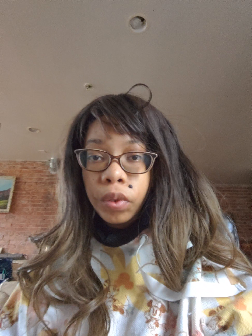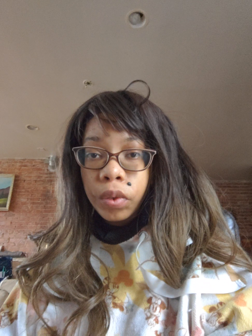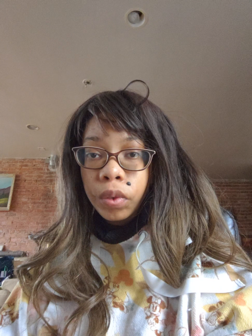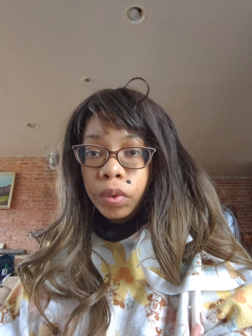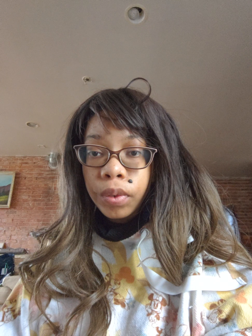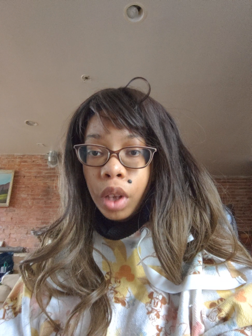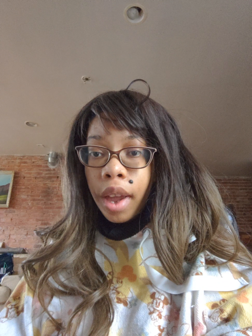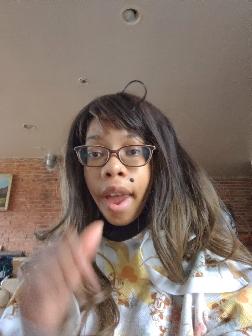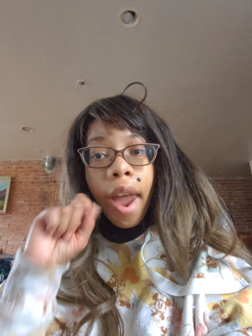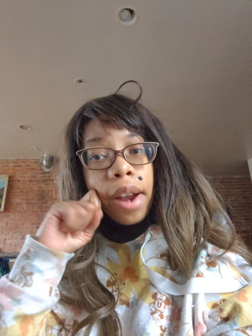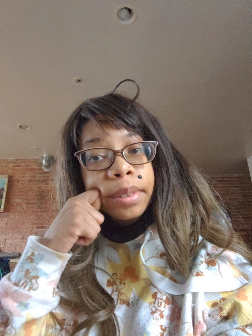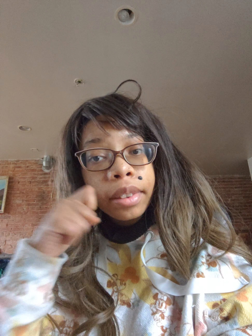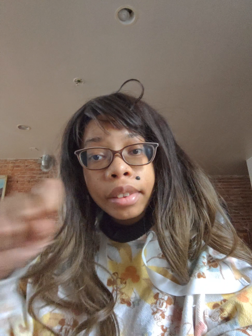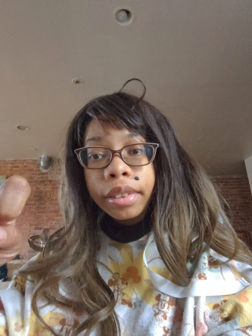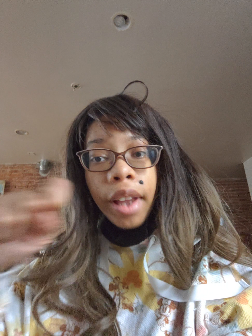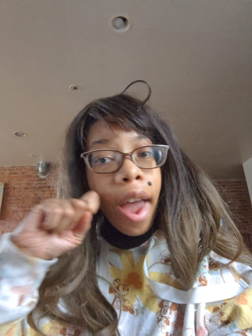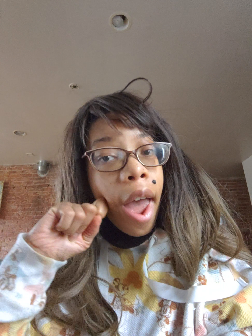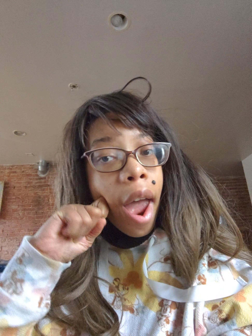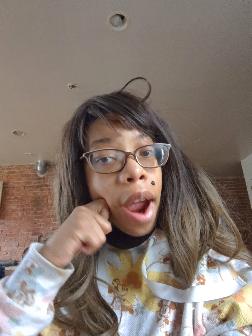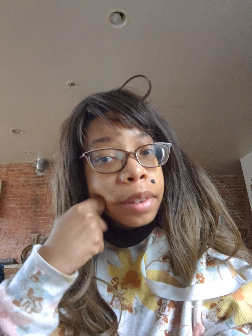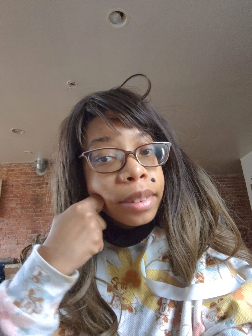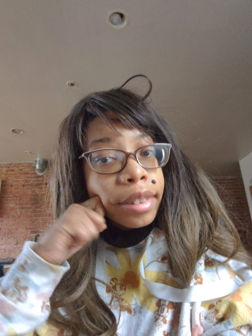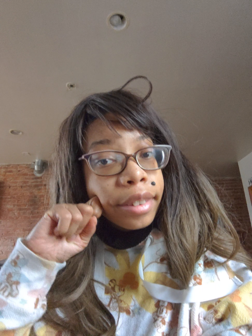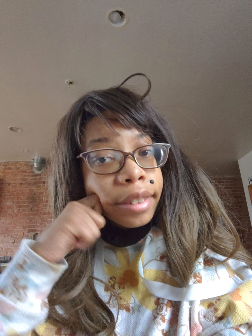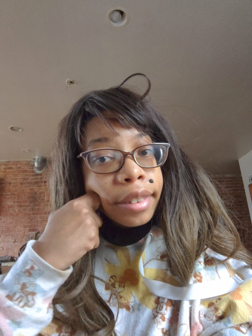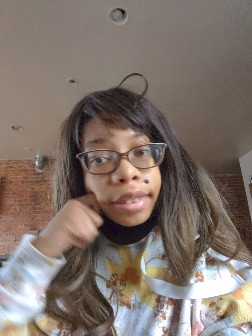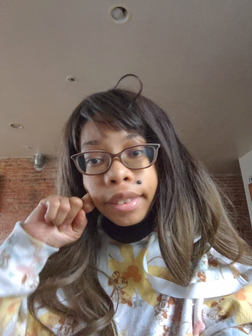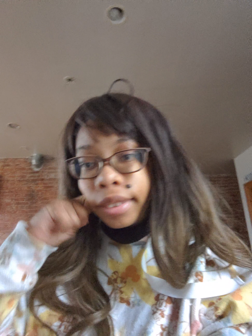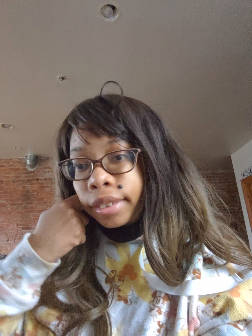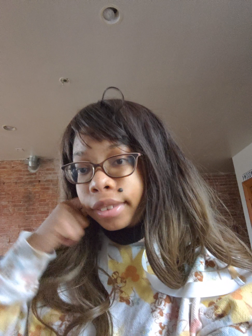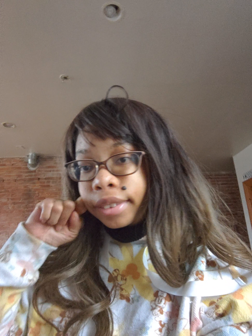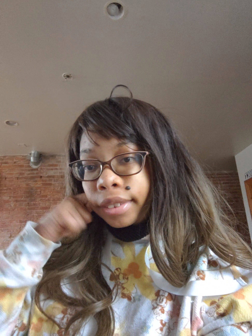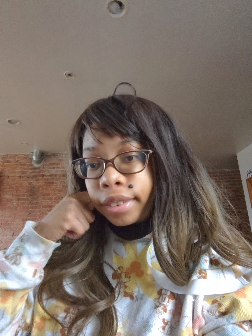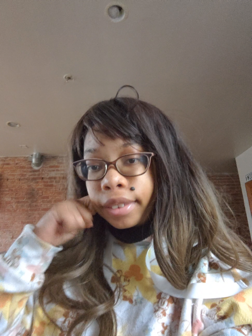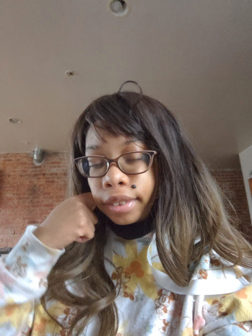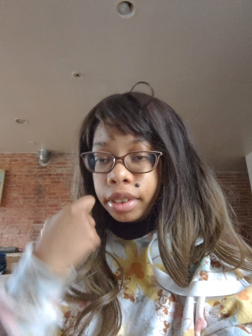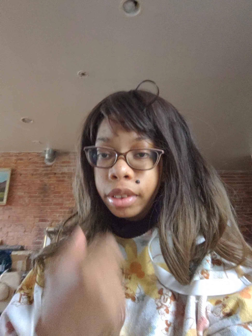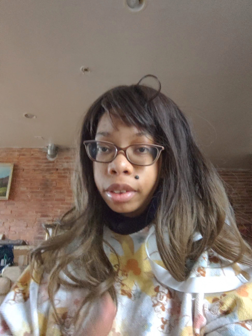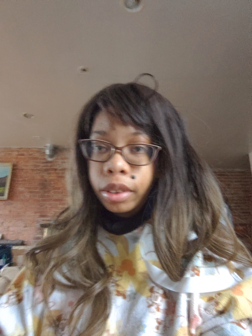apple